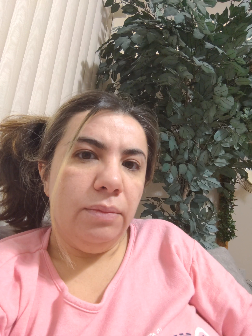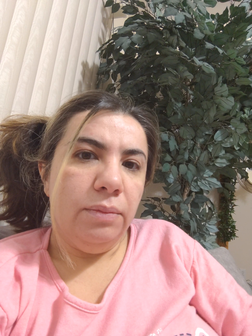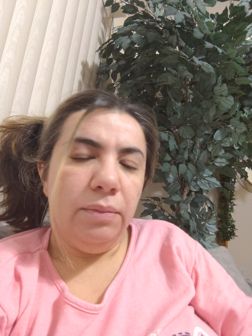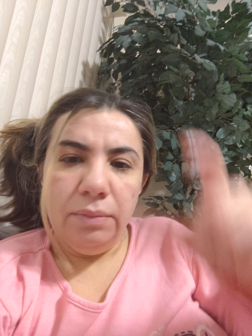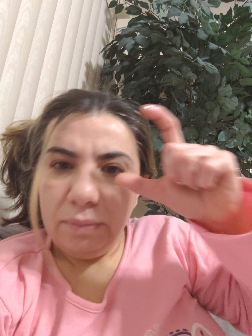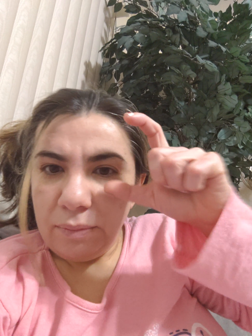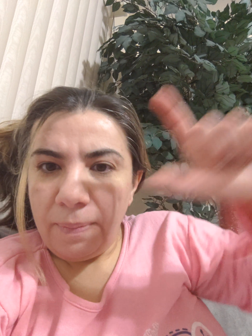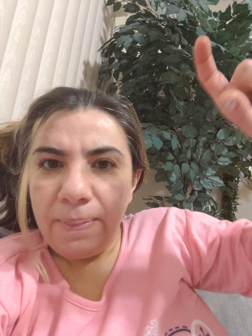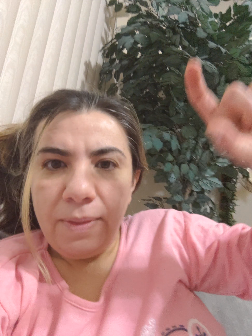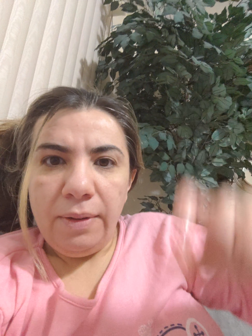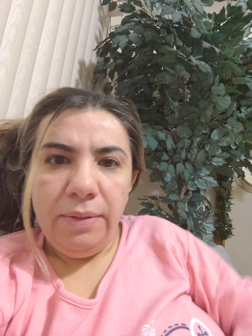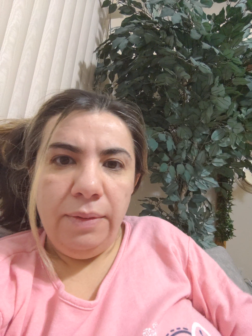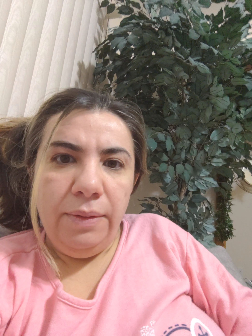moon